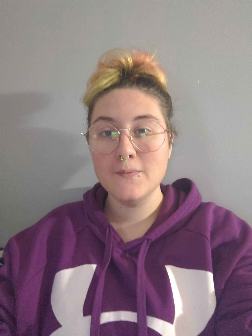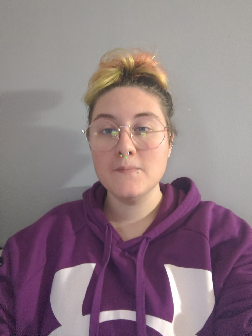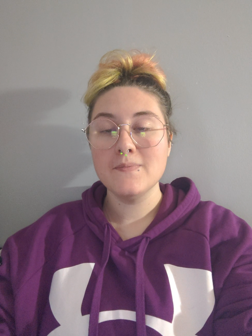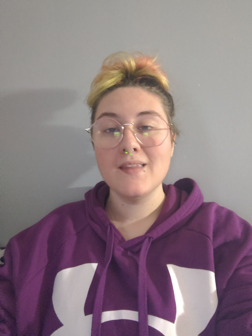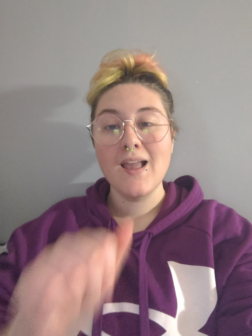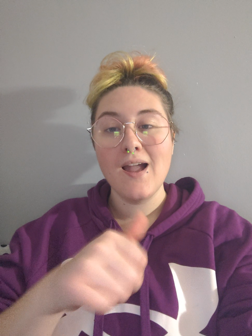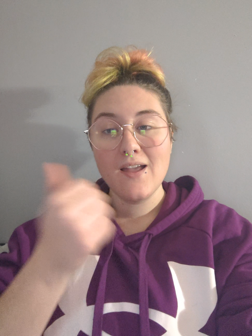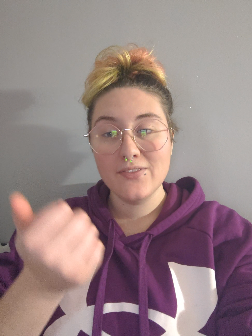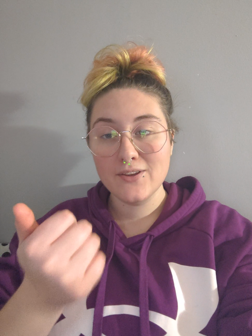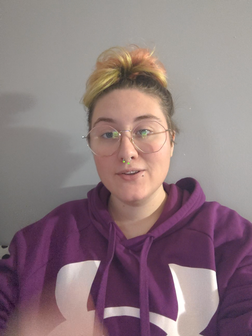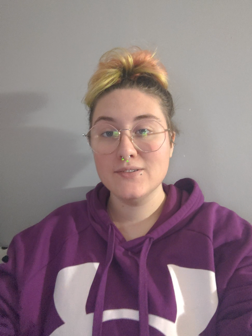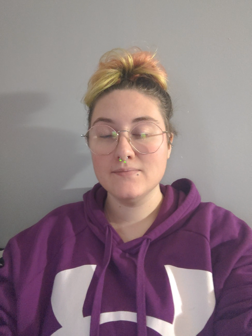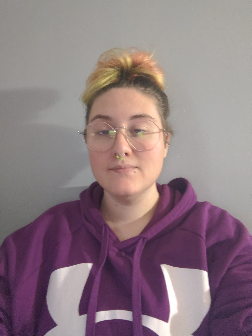another